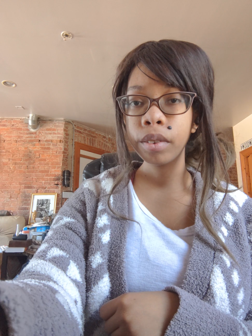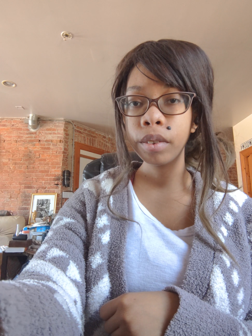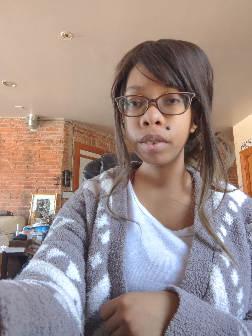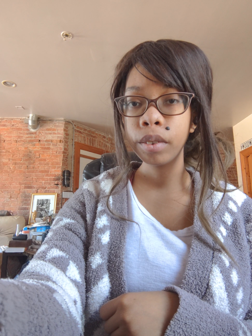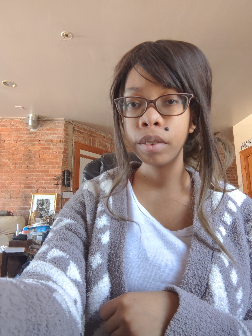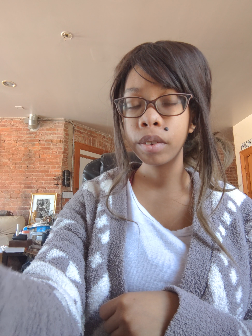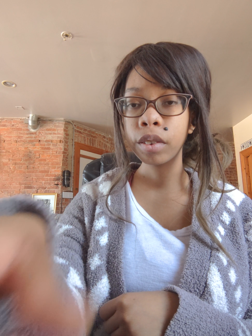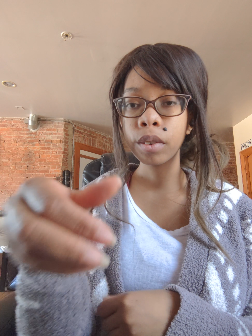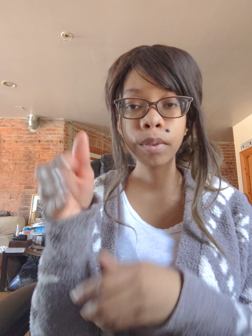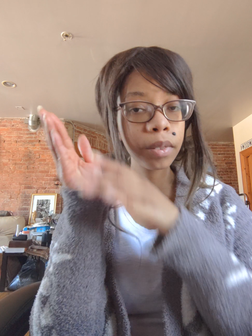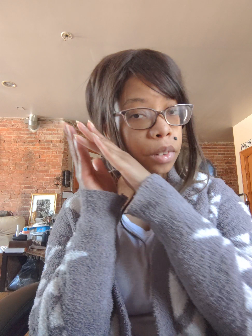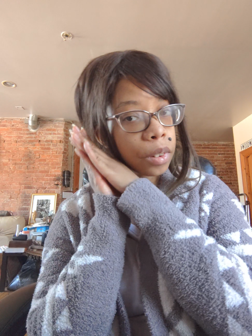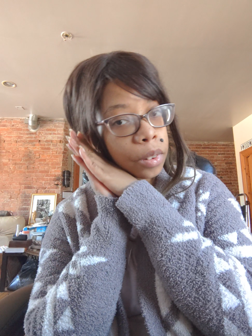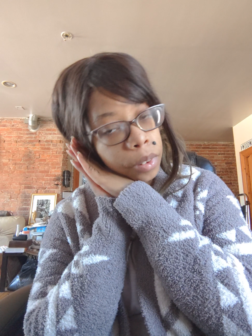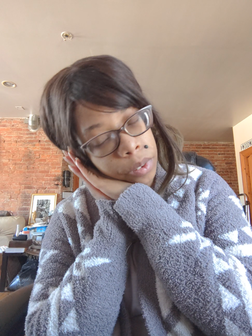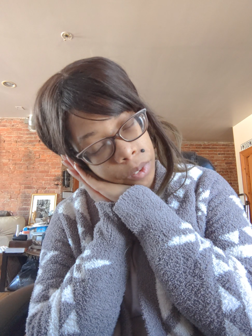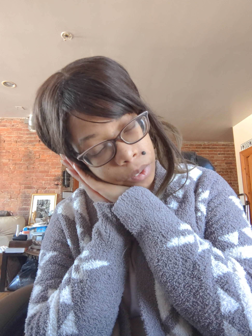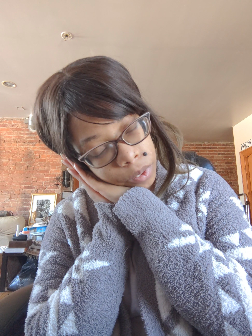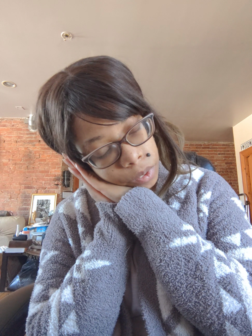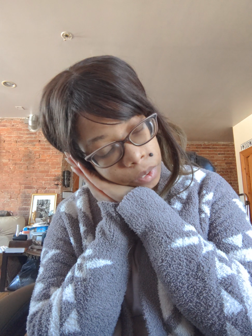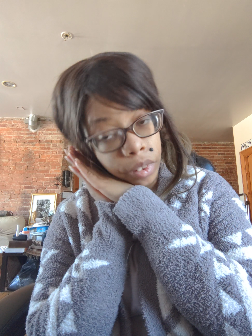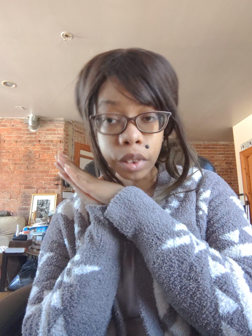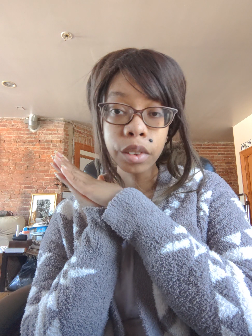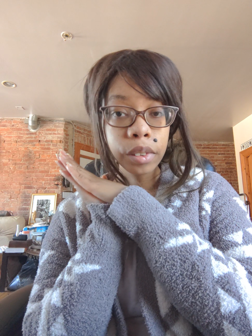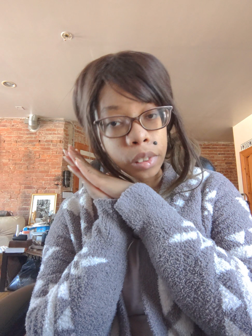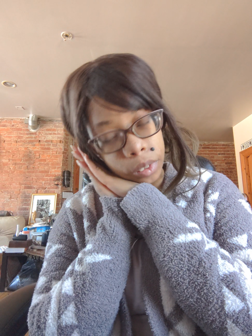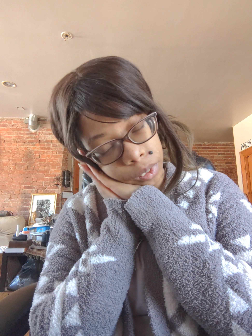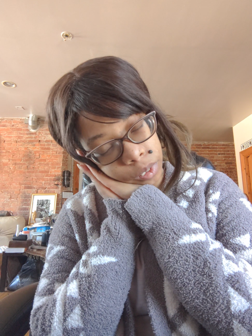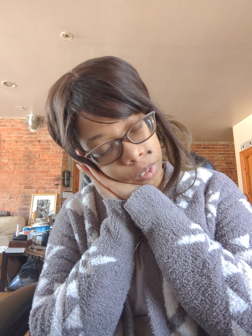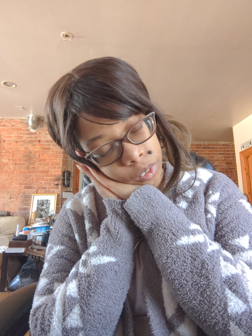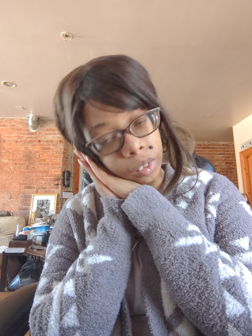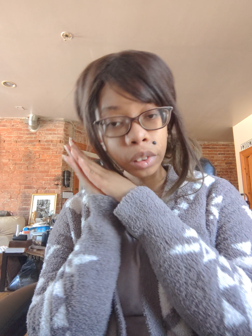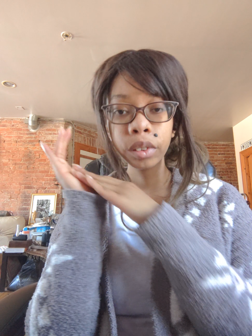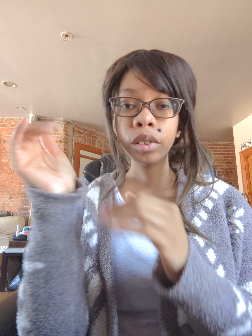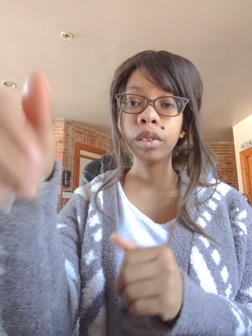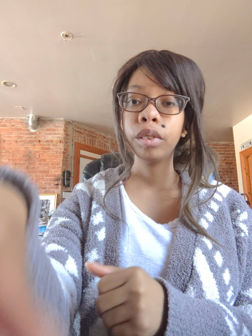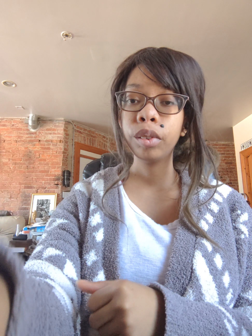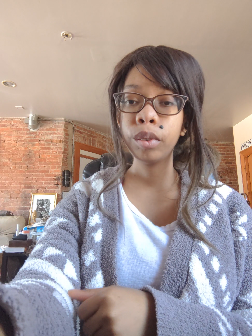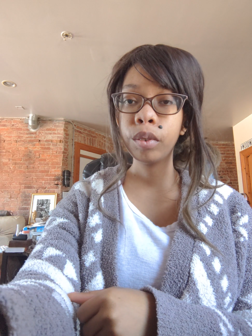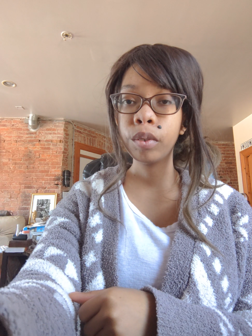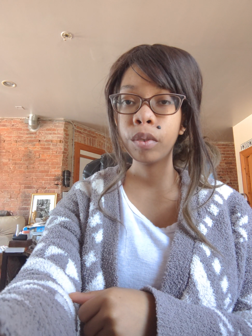bed